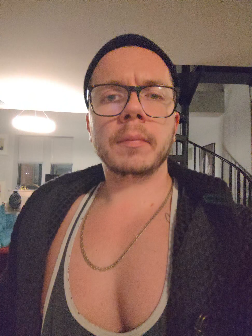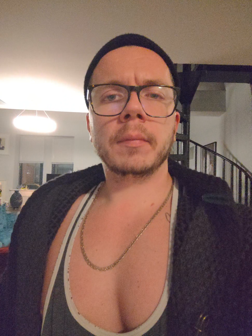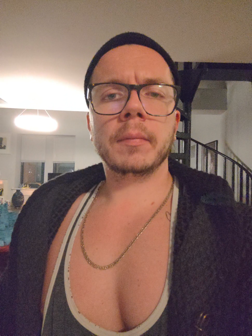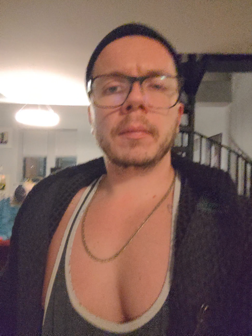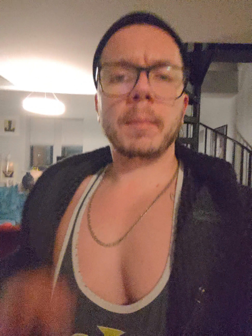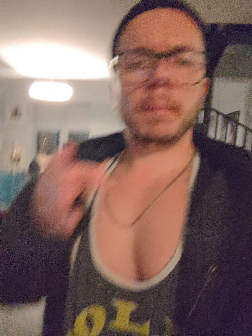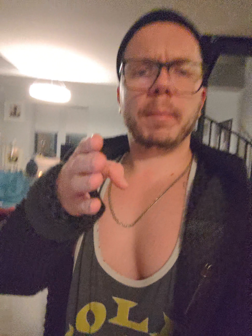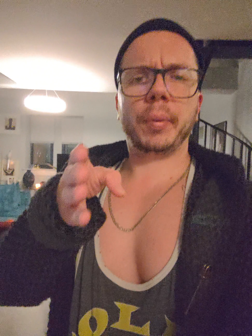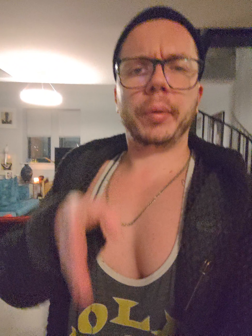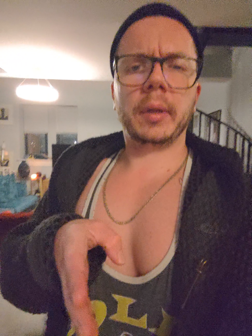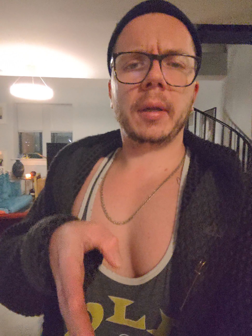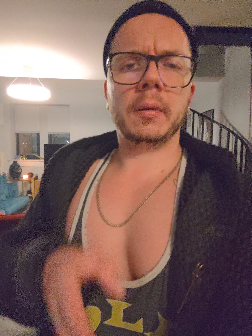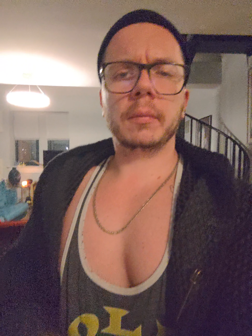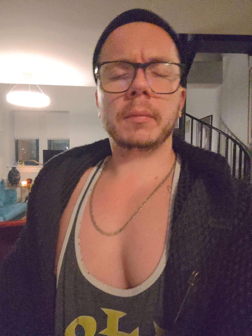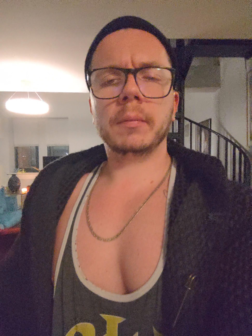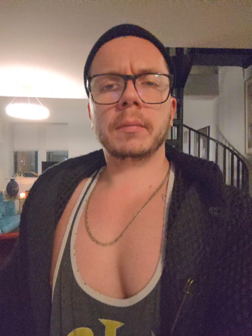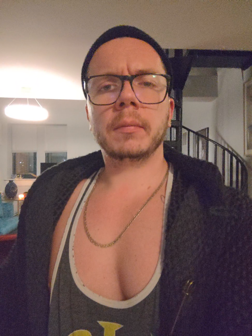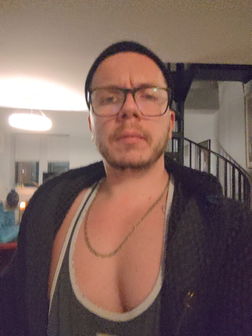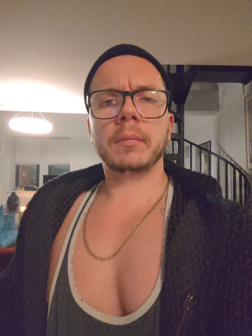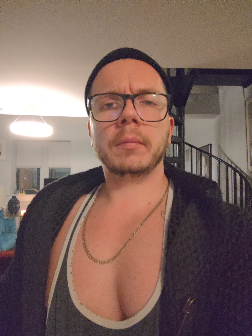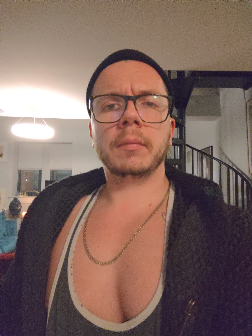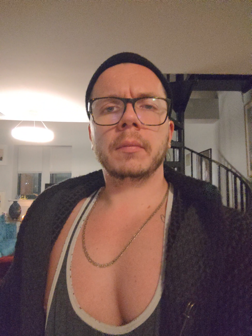person